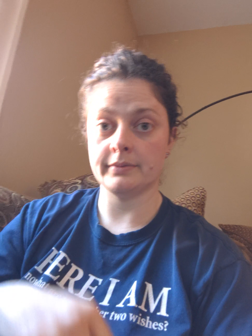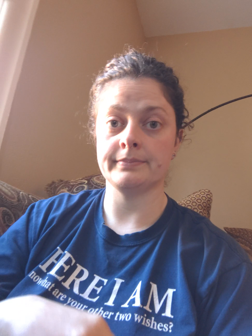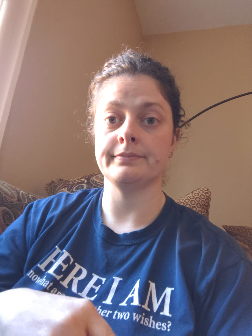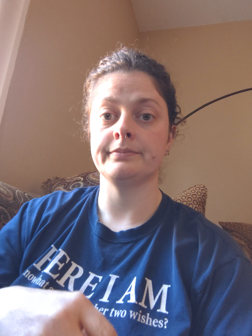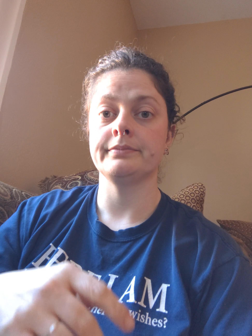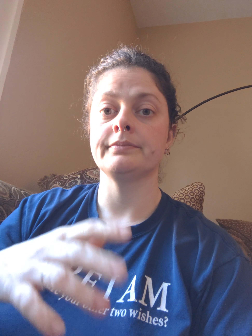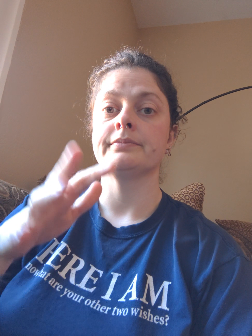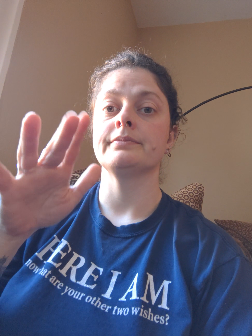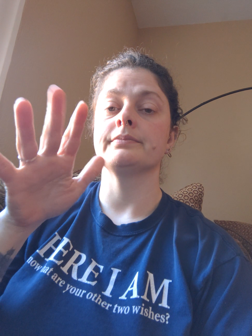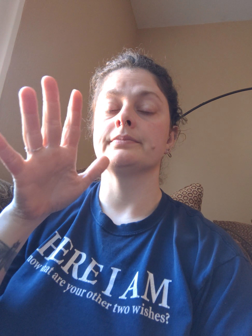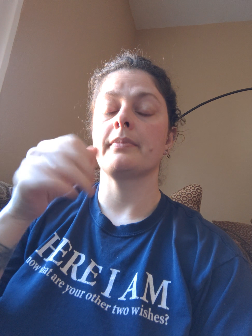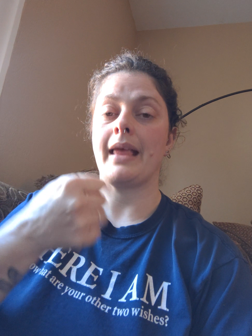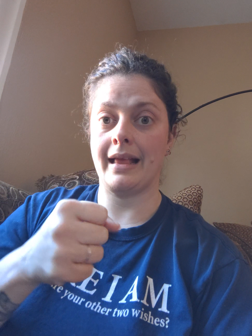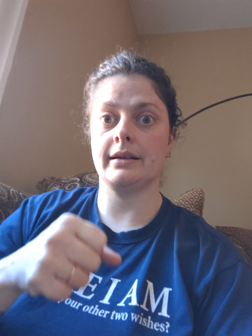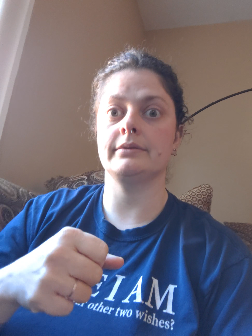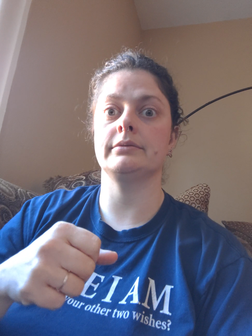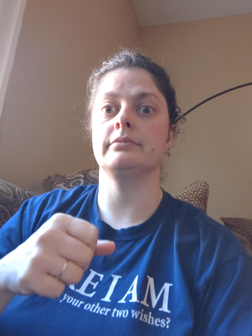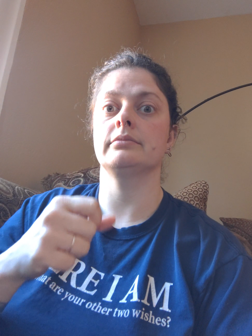make